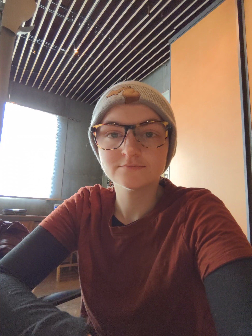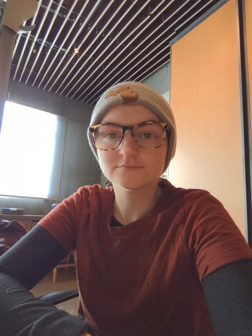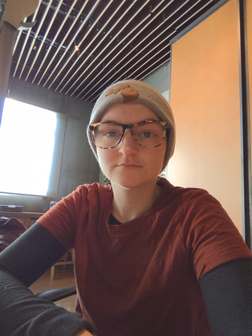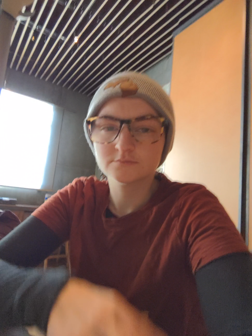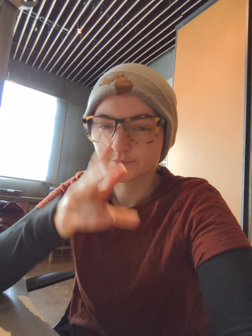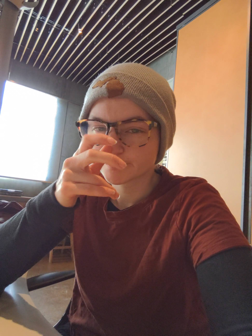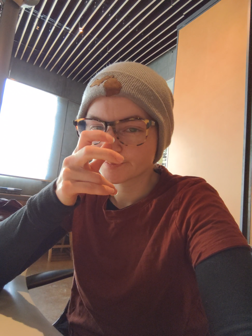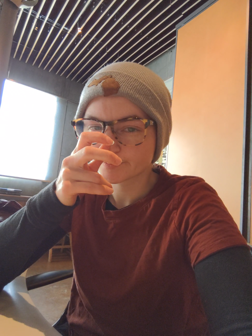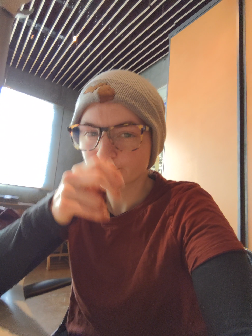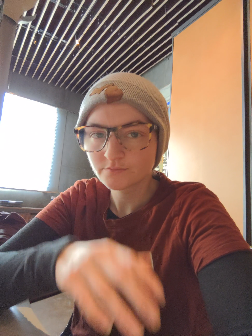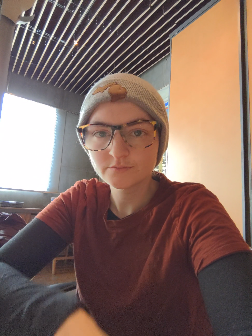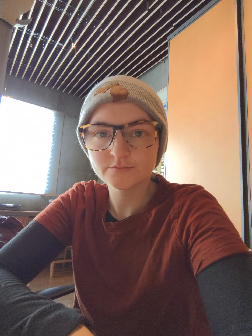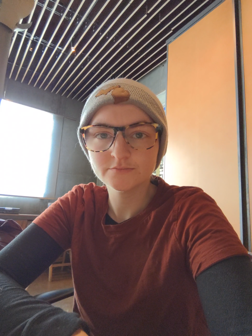bug